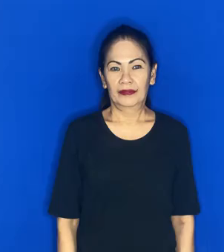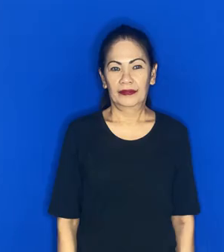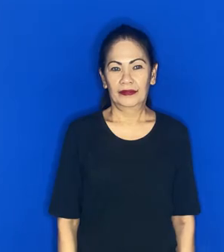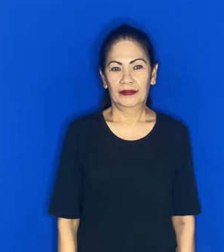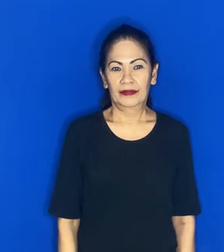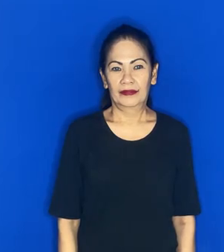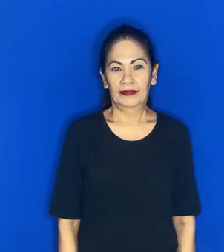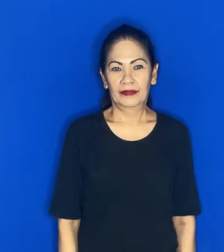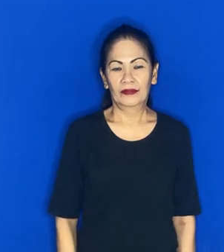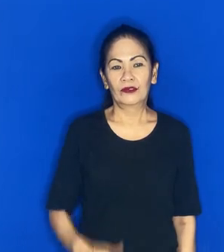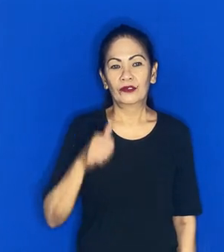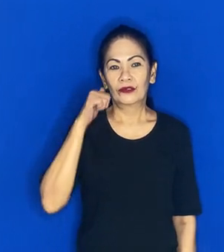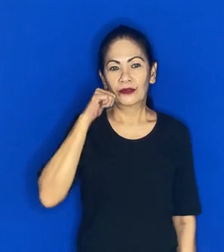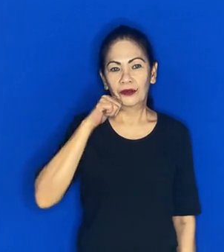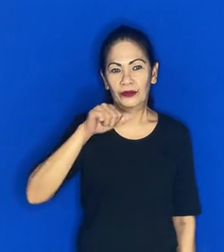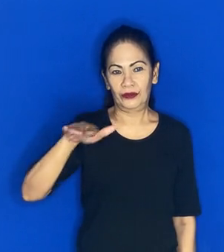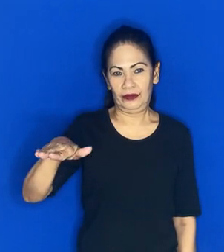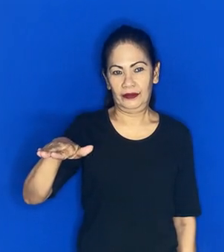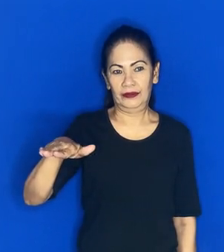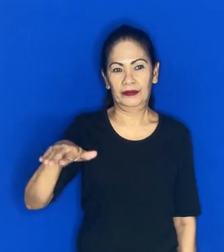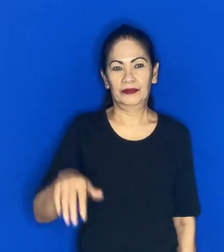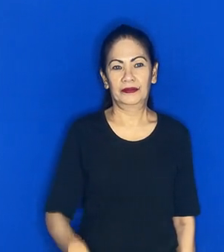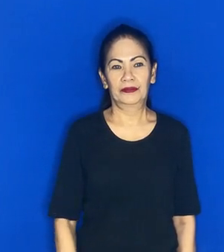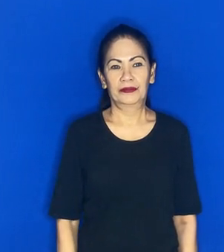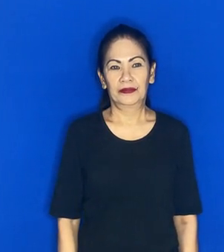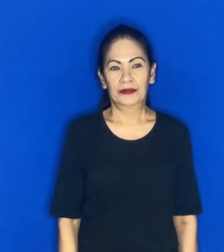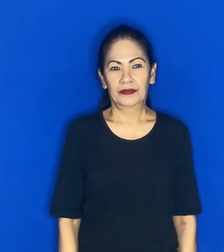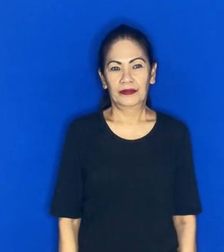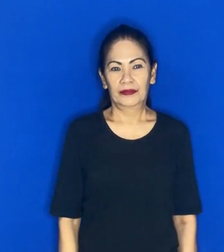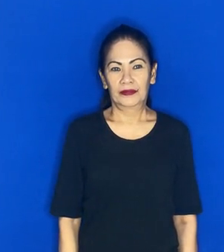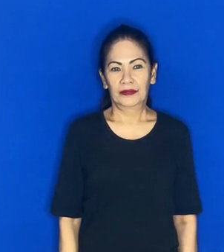girl